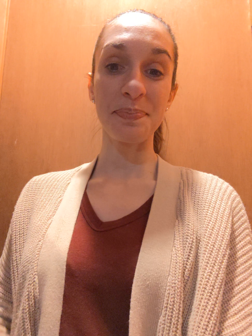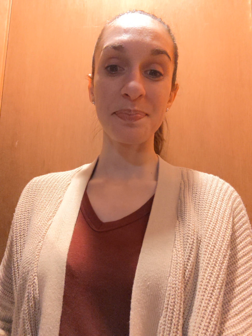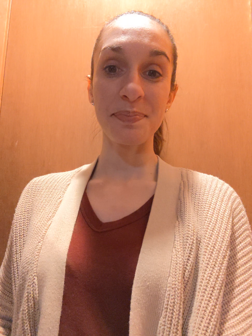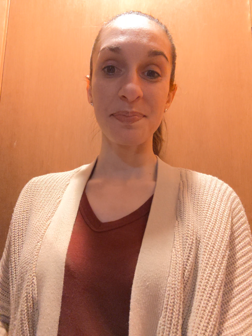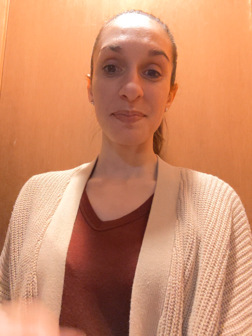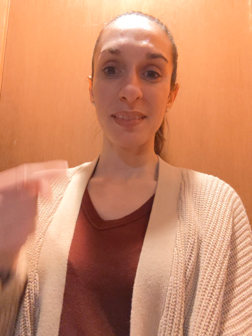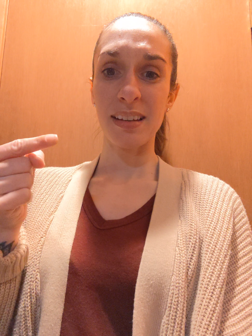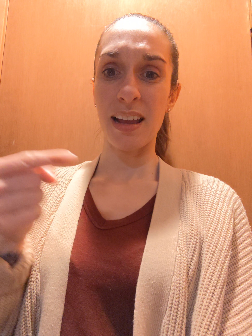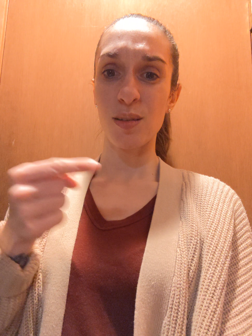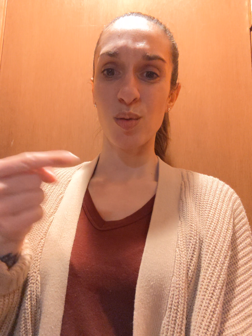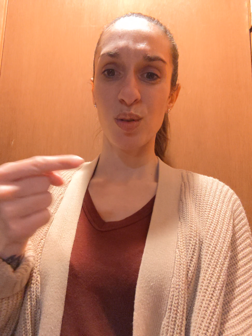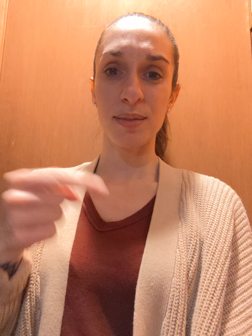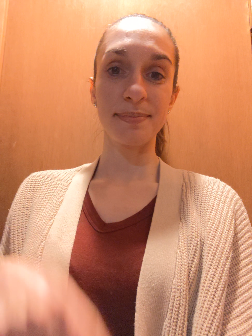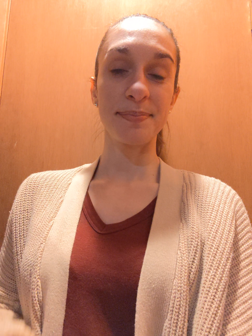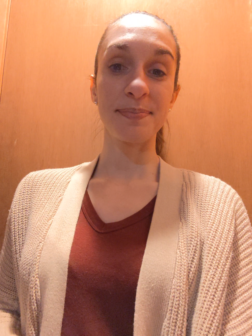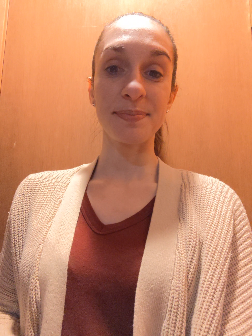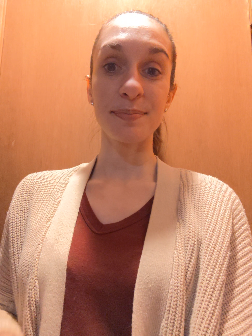owie